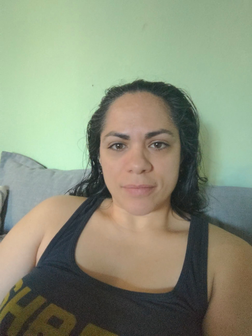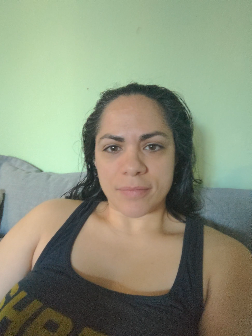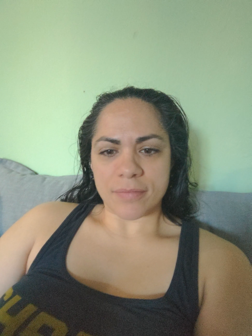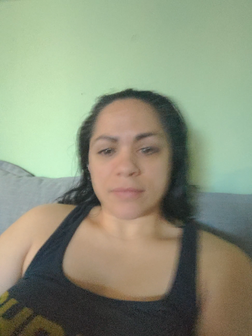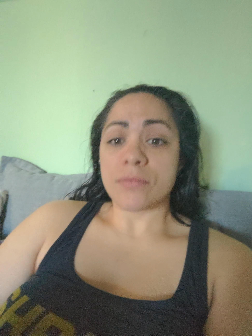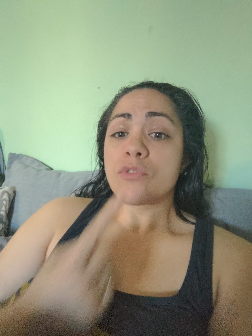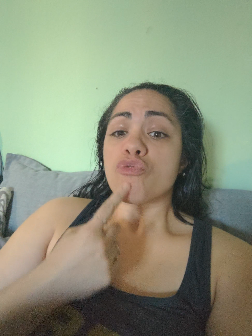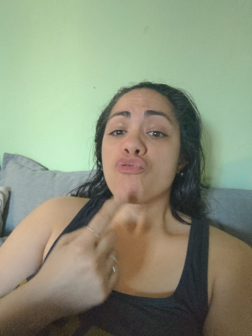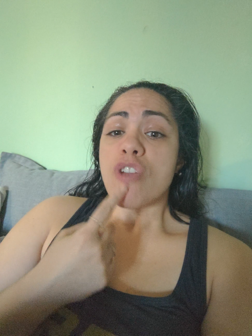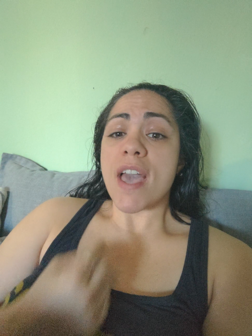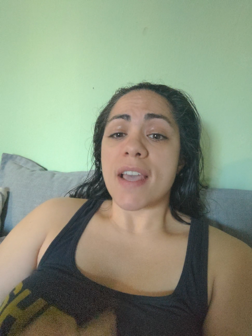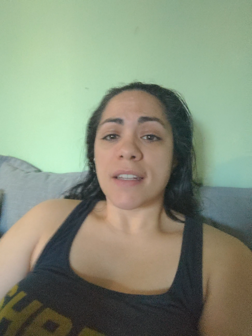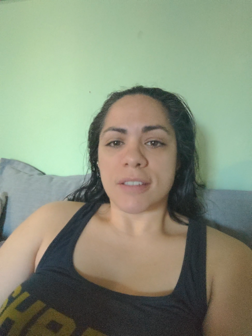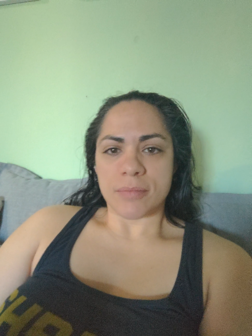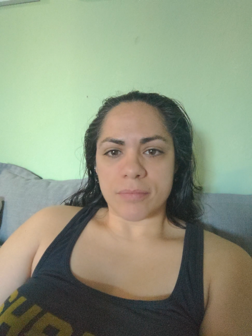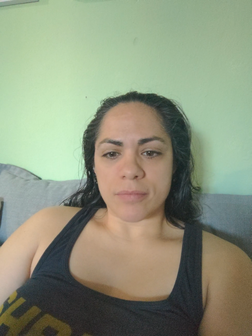red